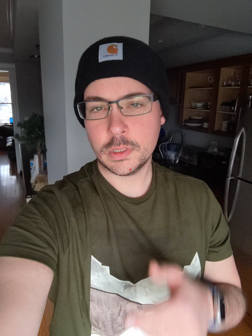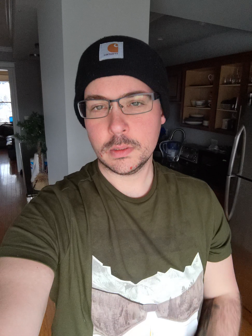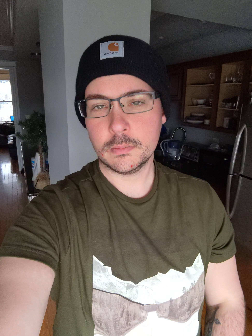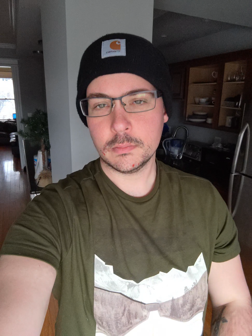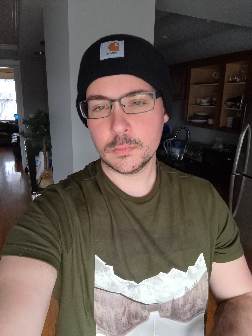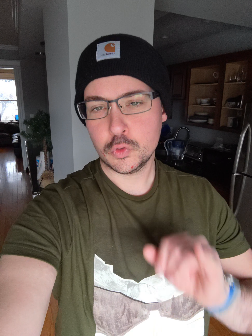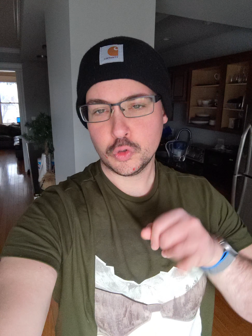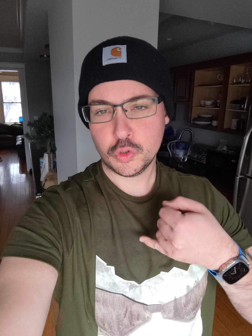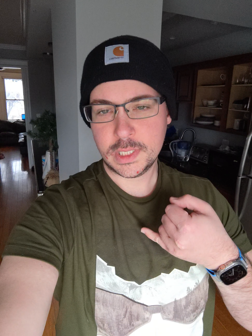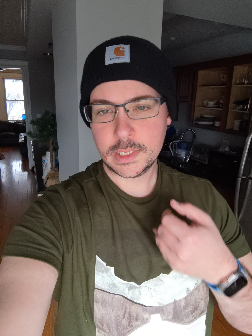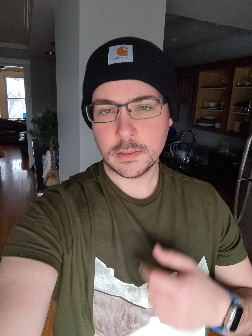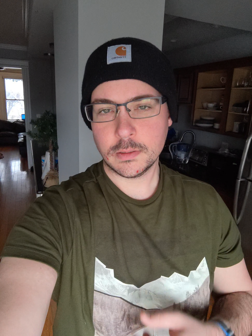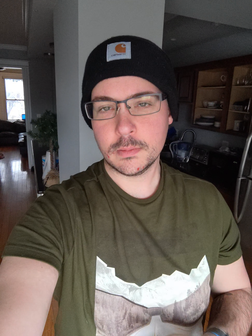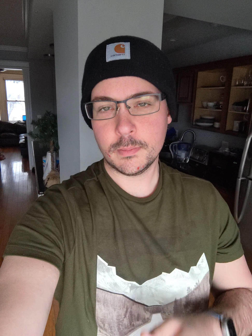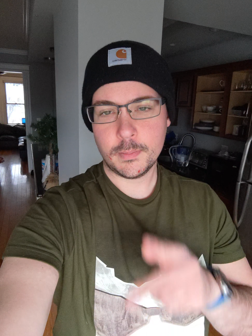jeans